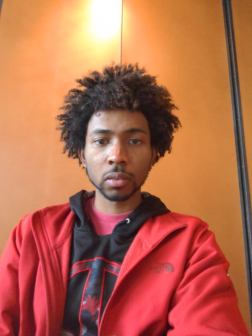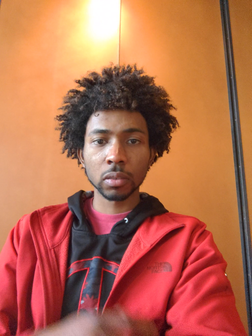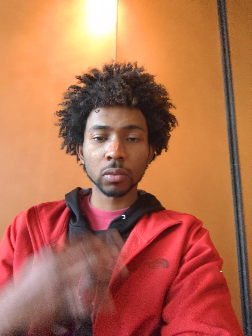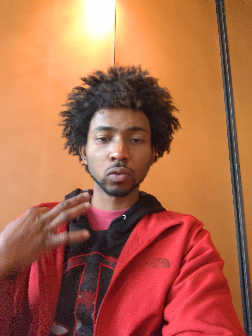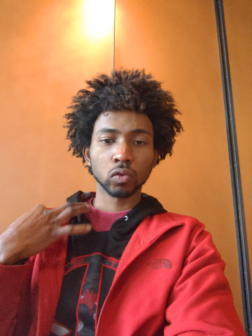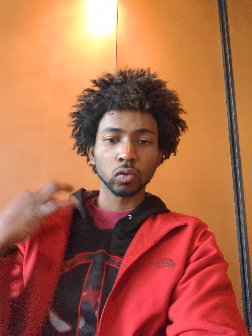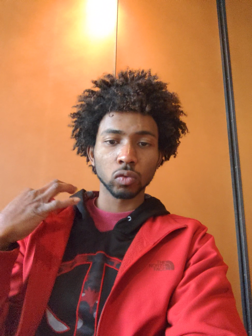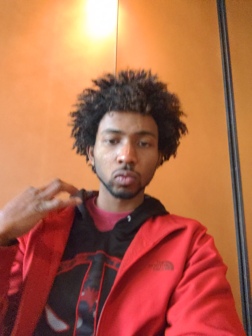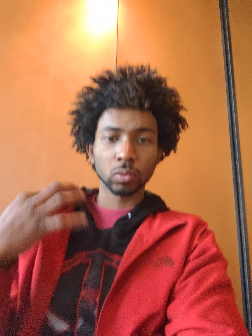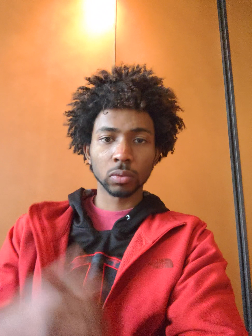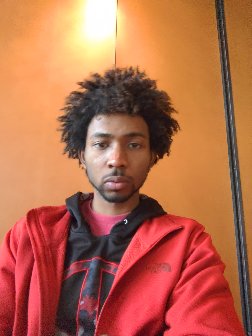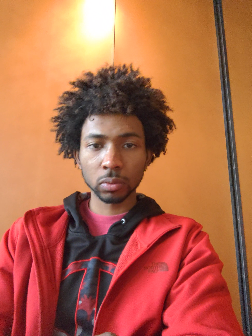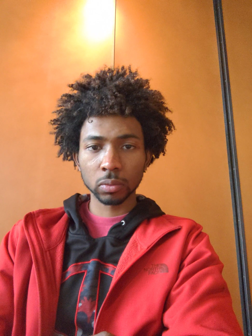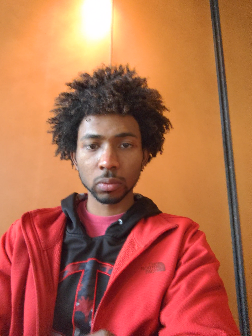shirt